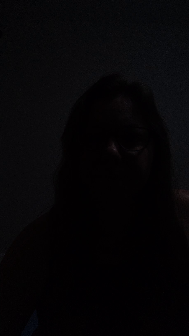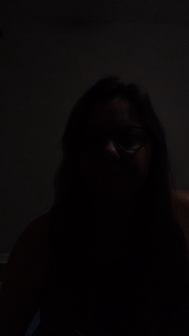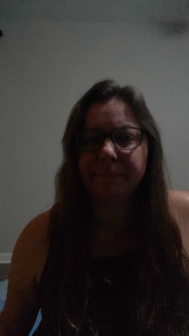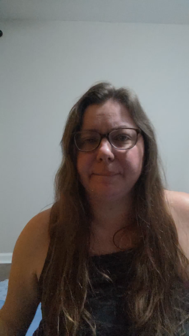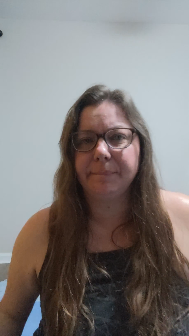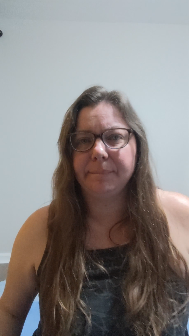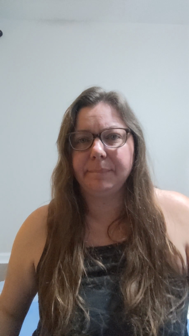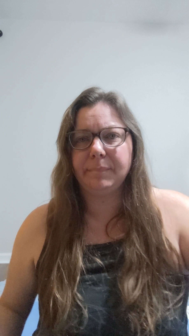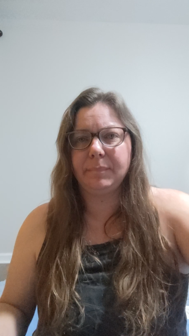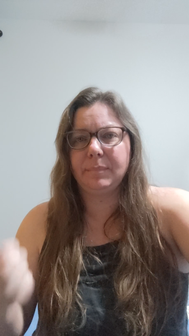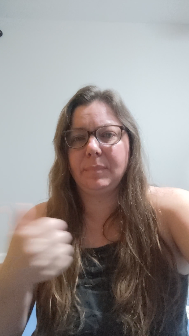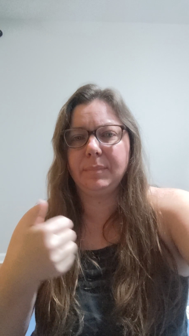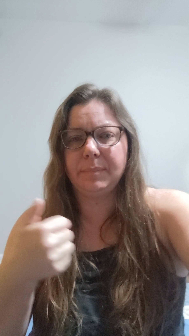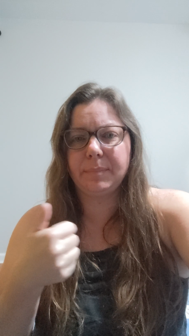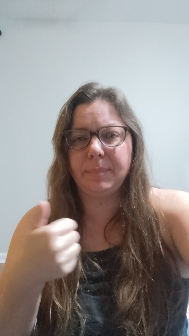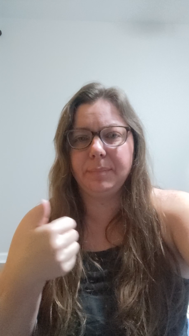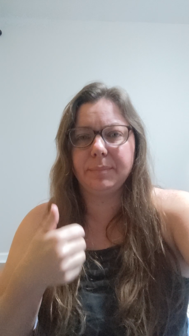game